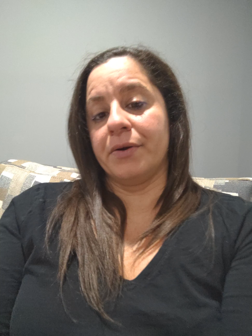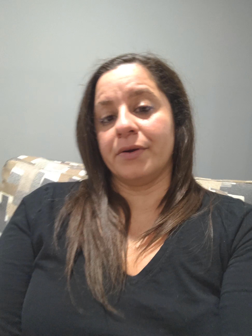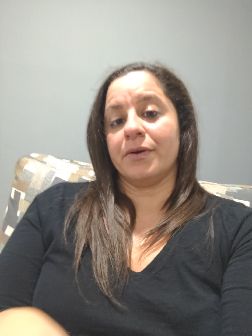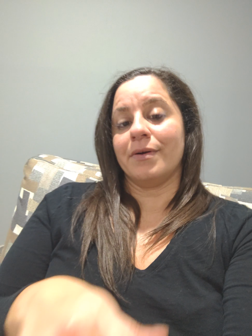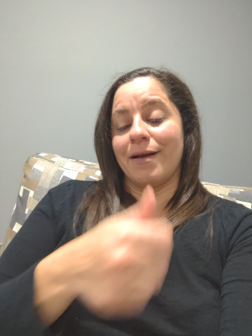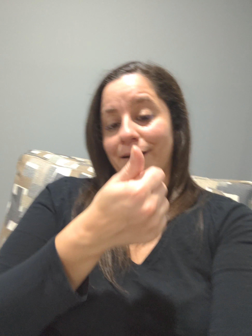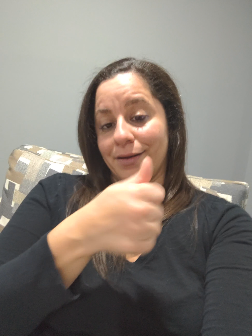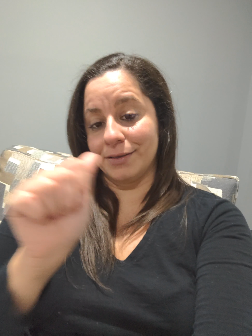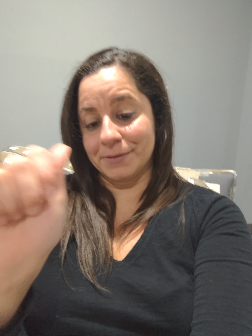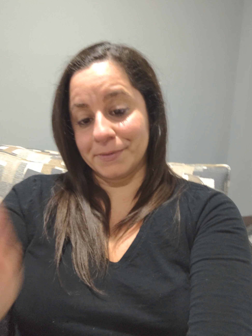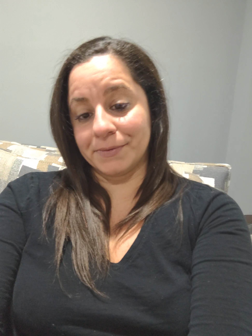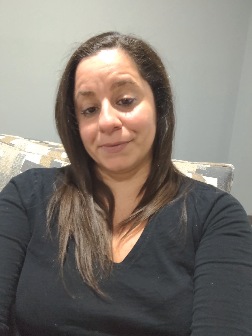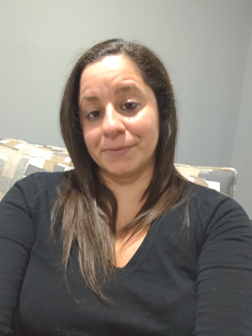any